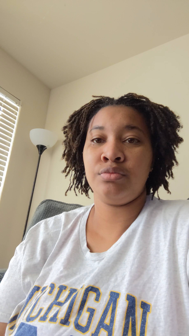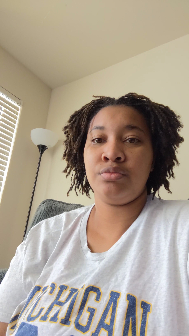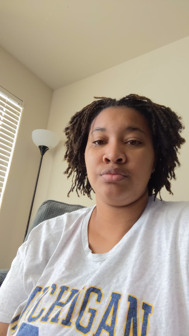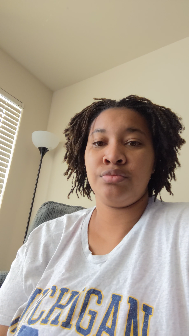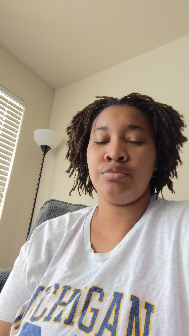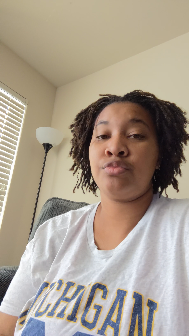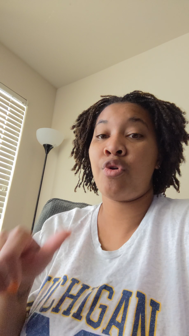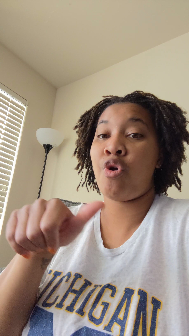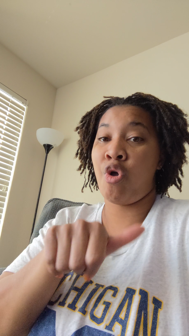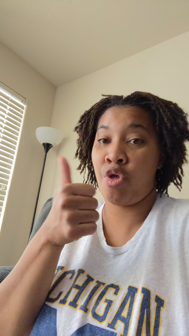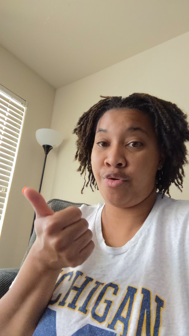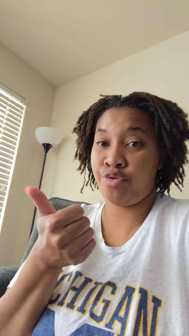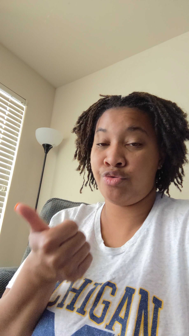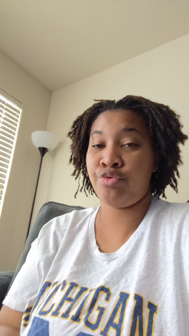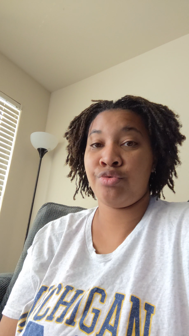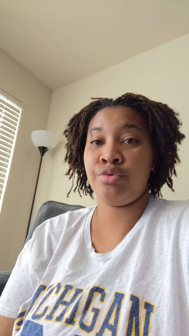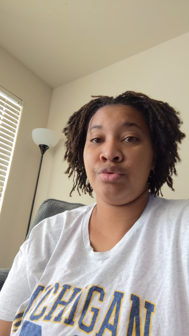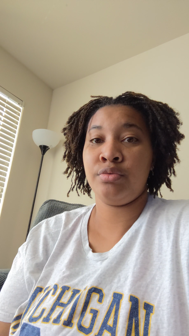other